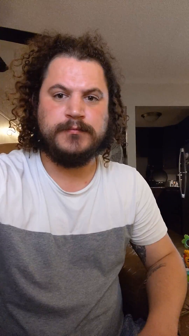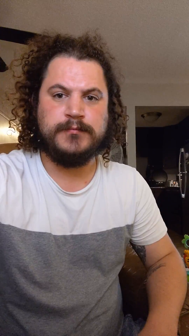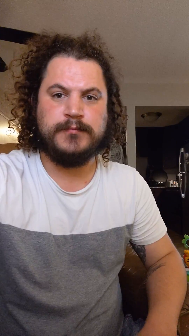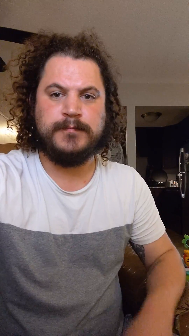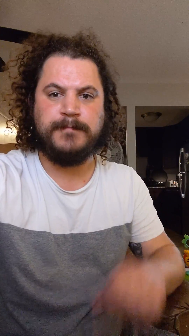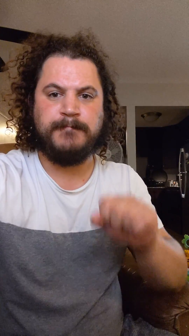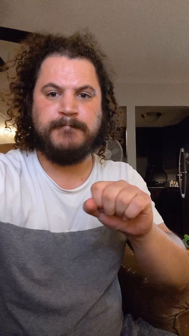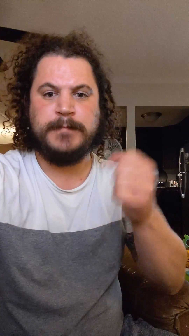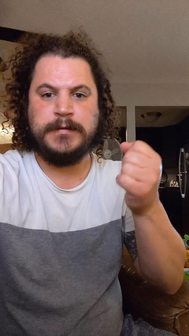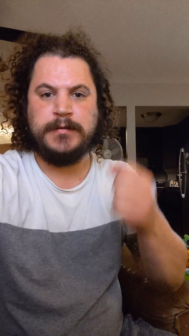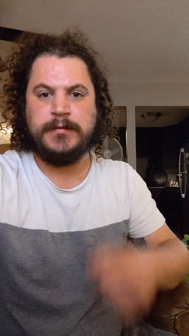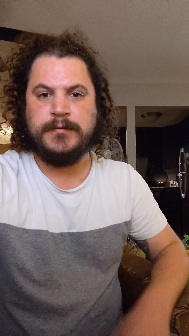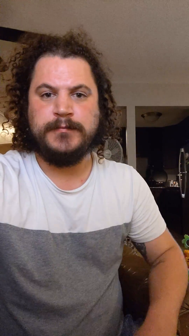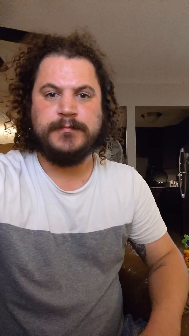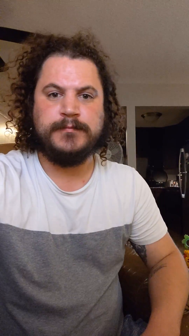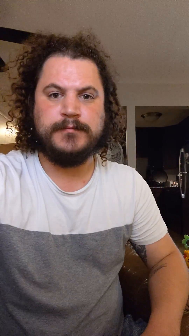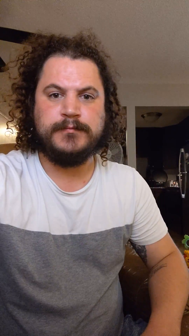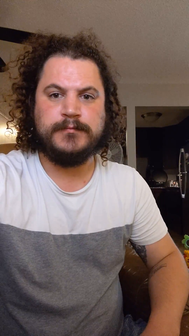break